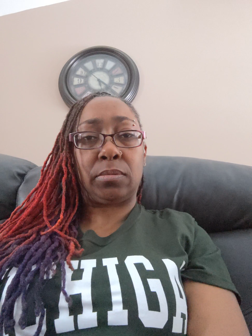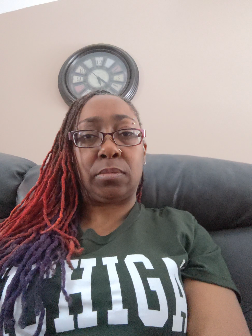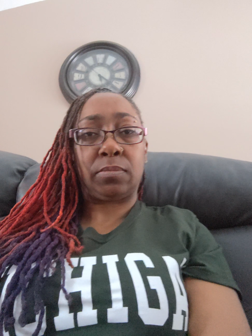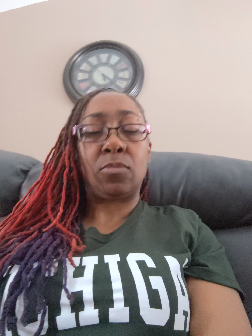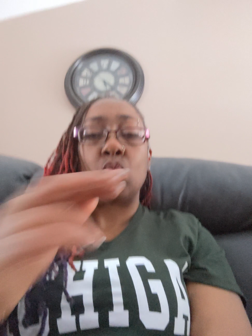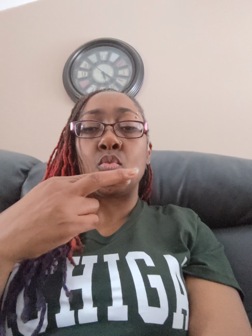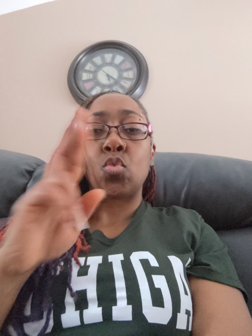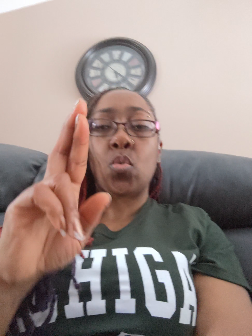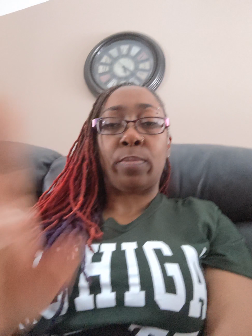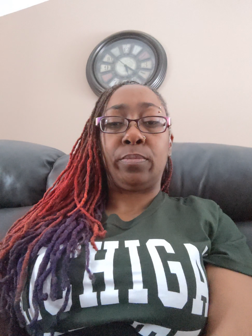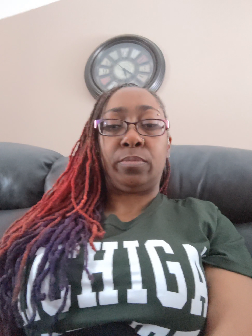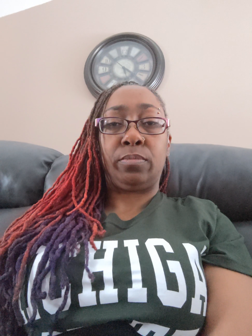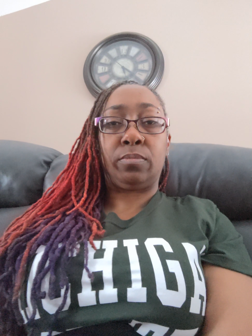room